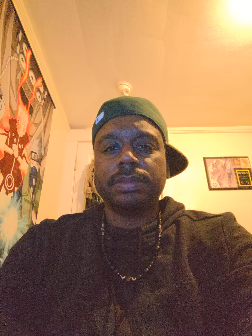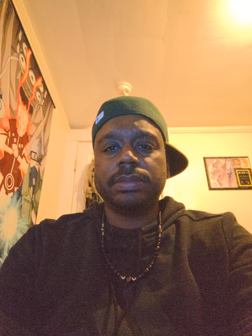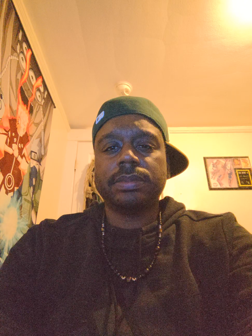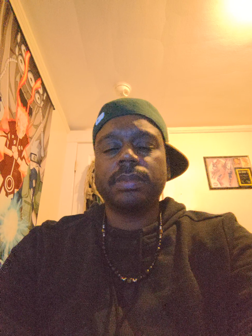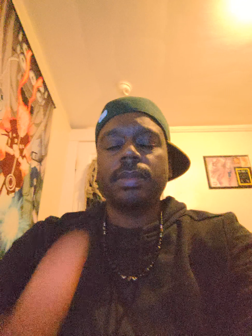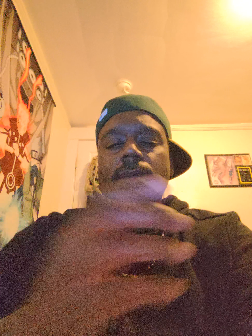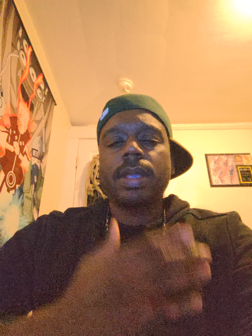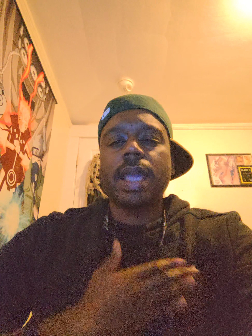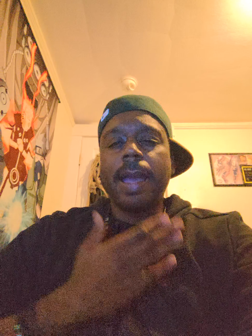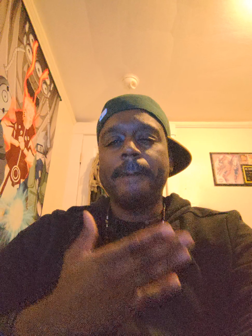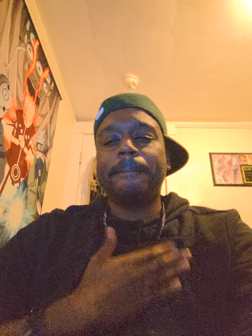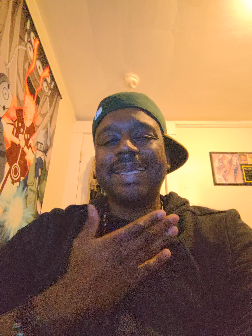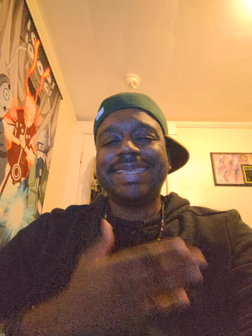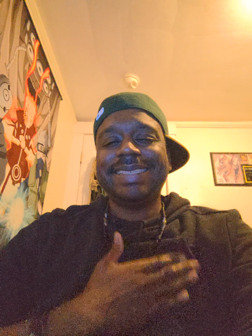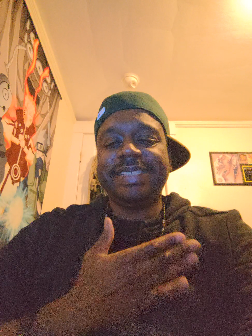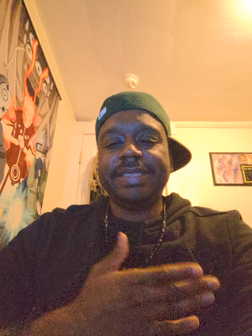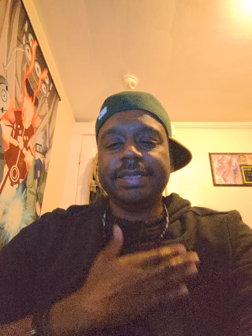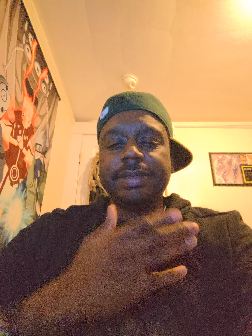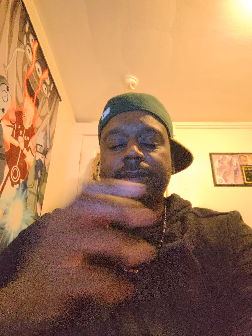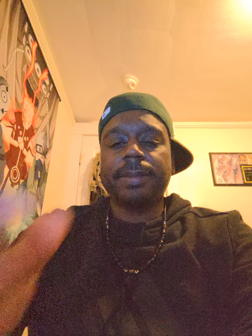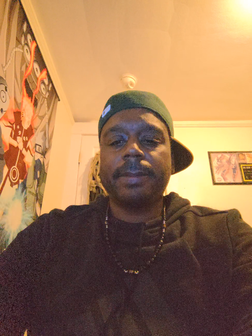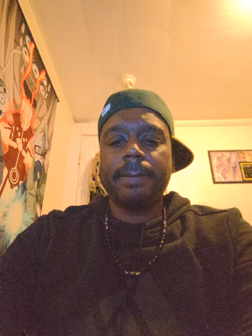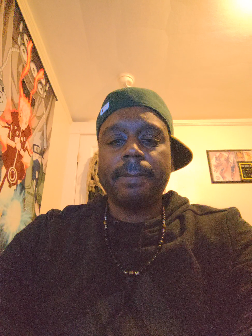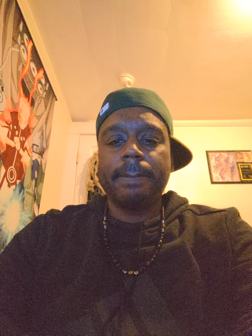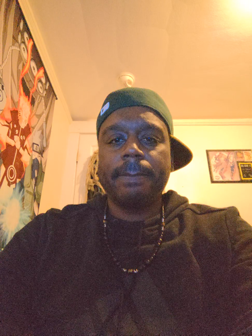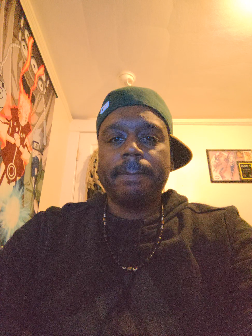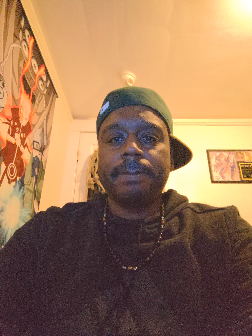happy